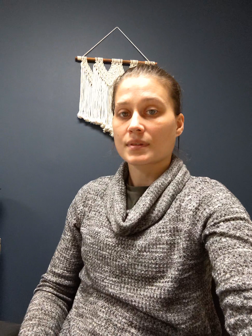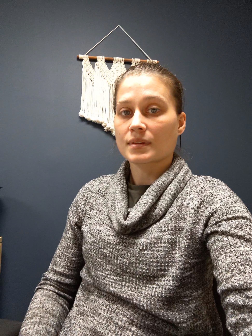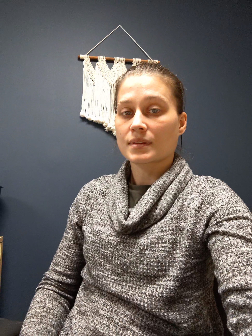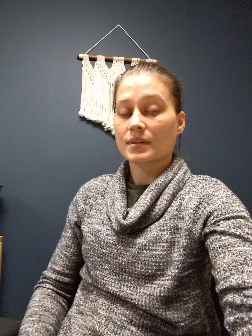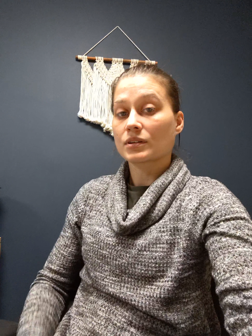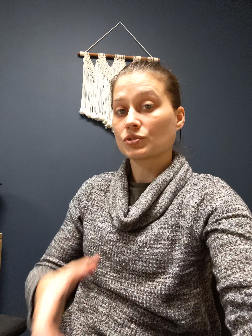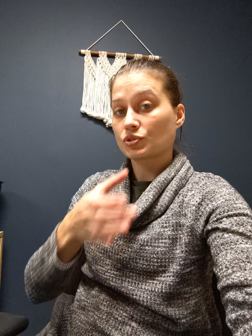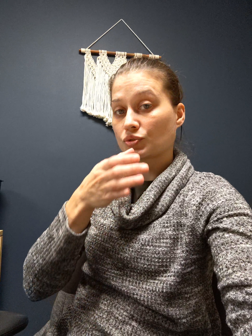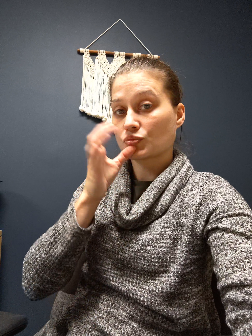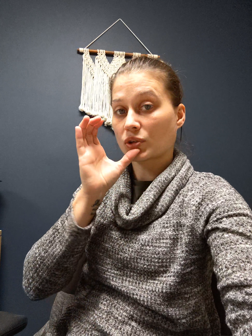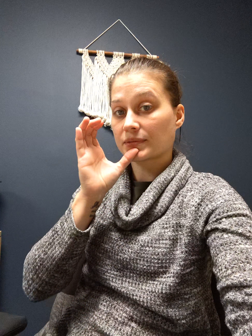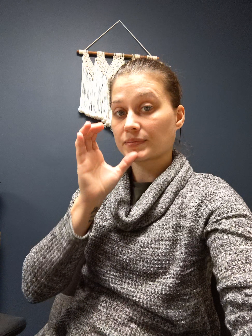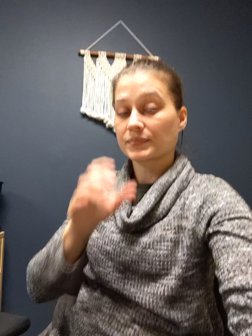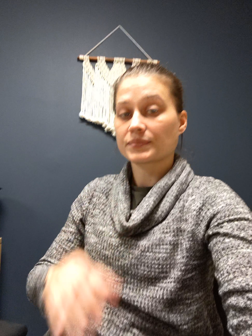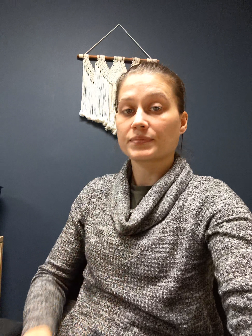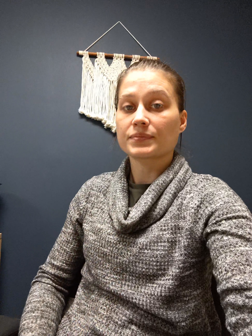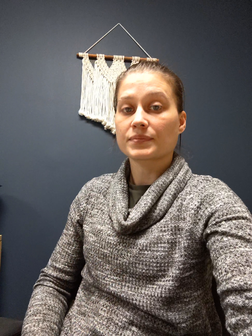drink